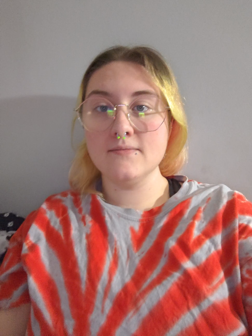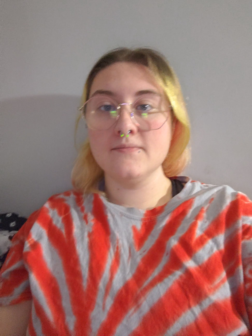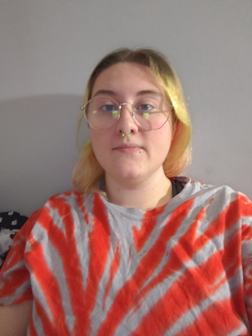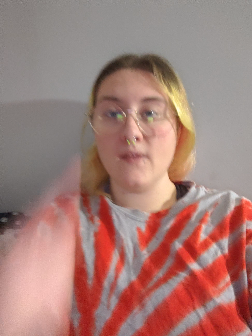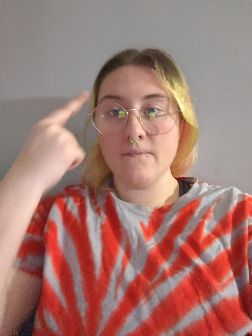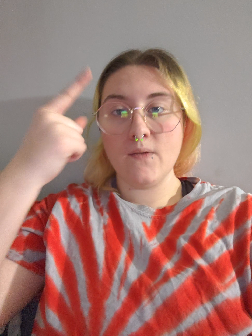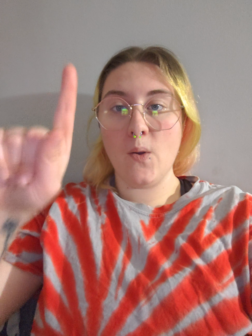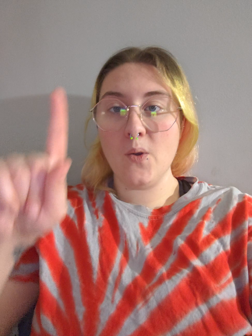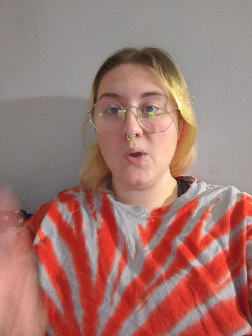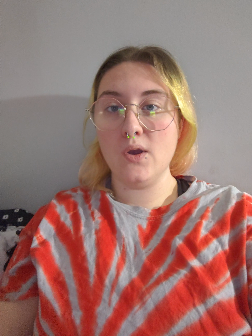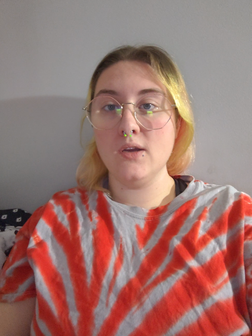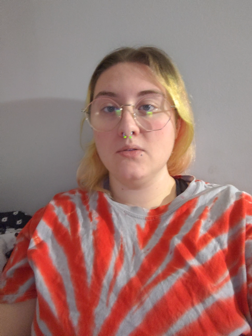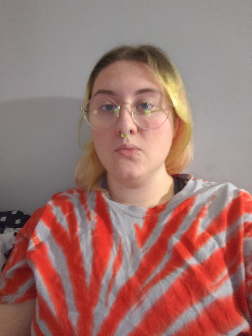for